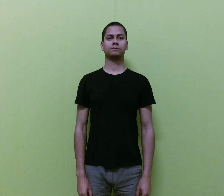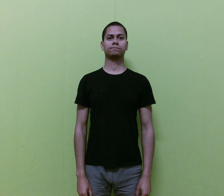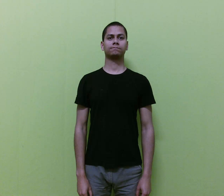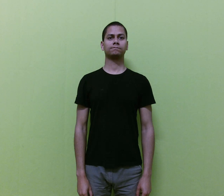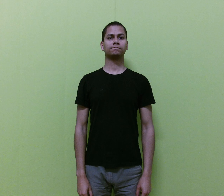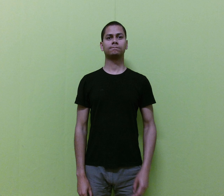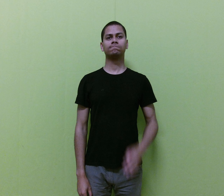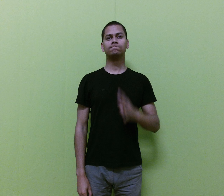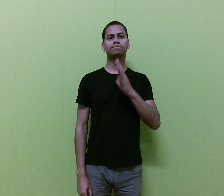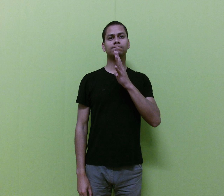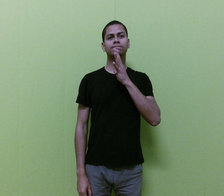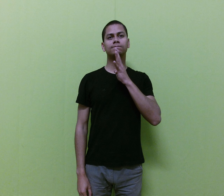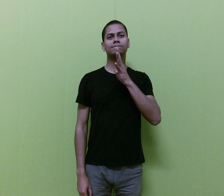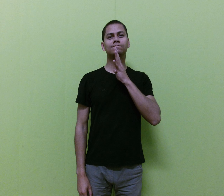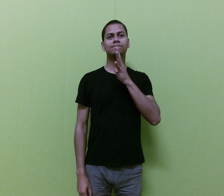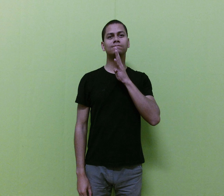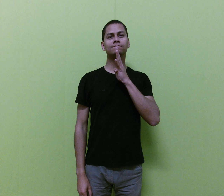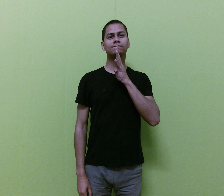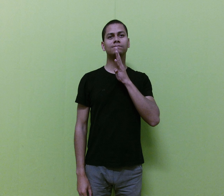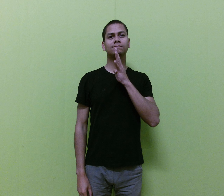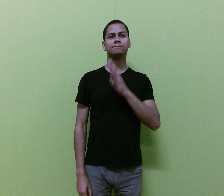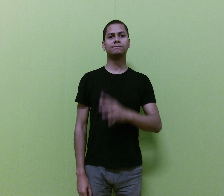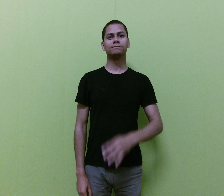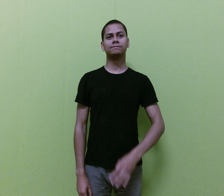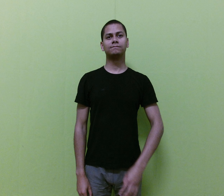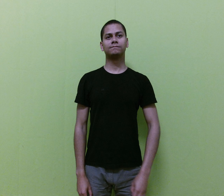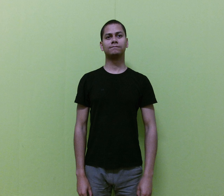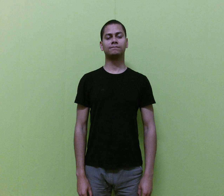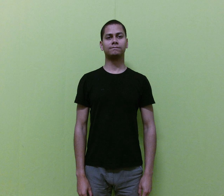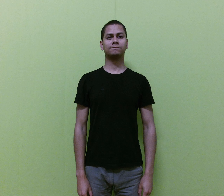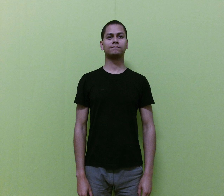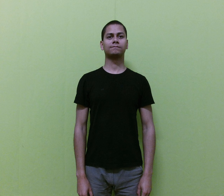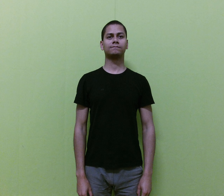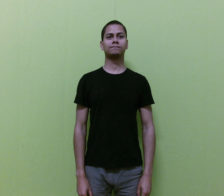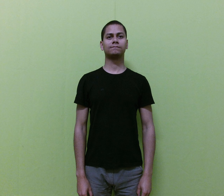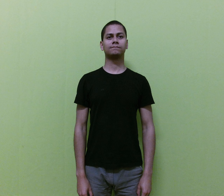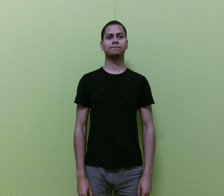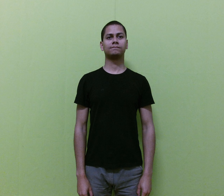conhecer